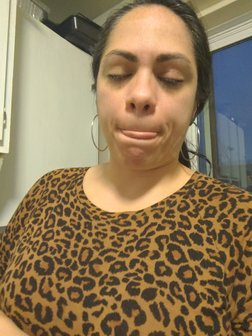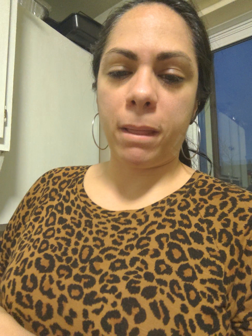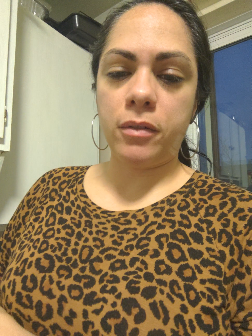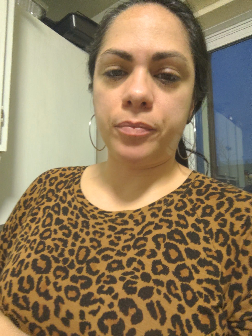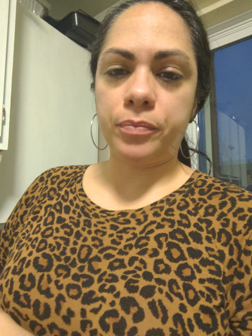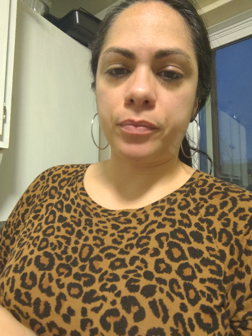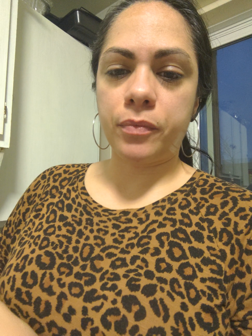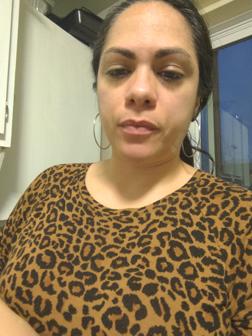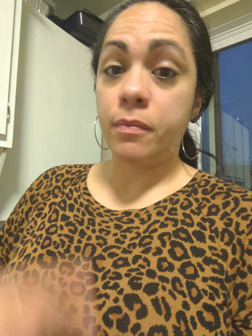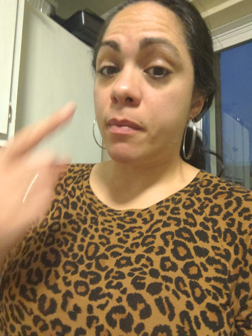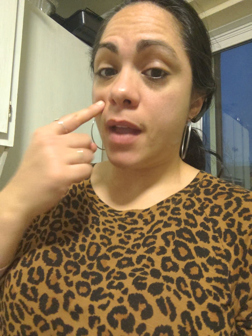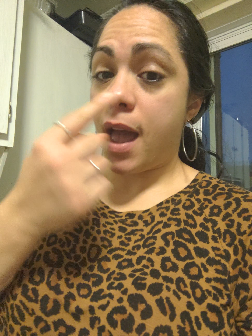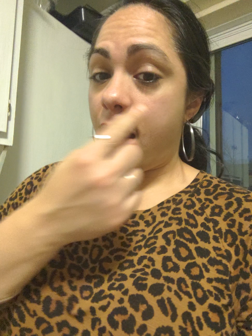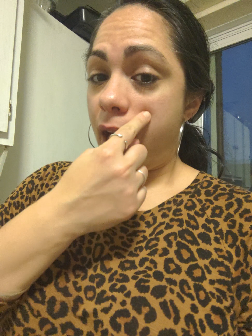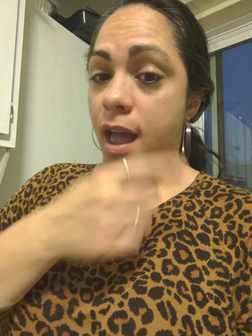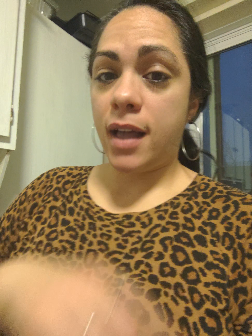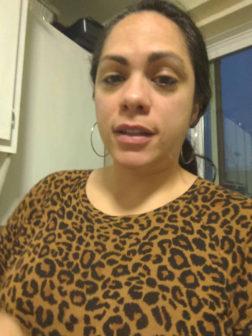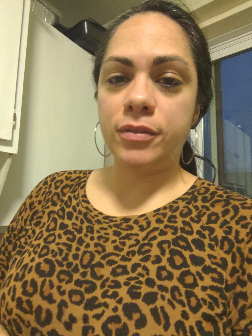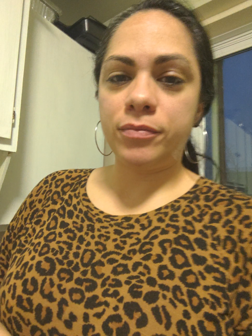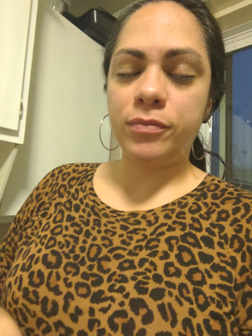eye